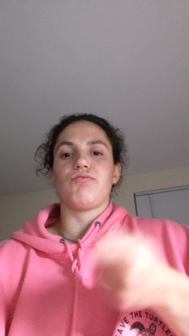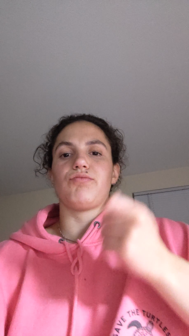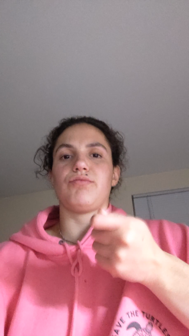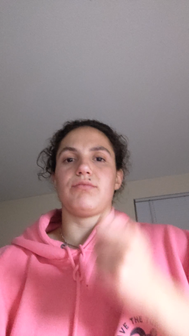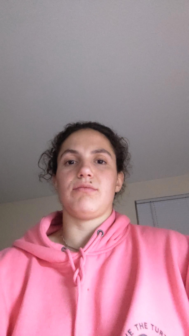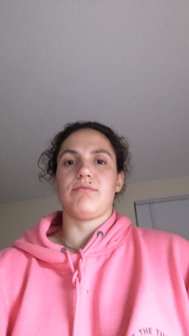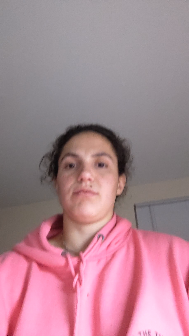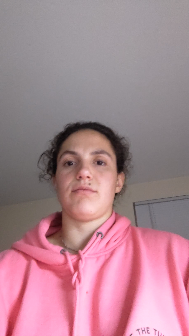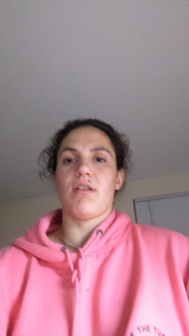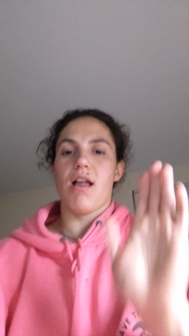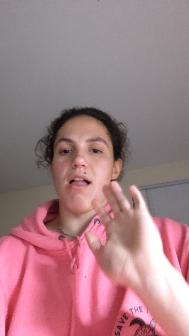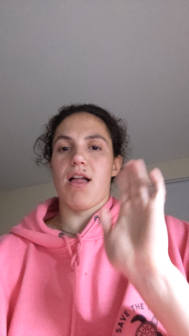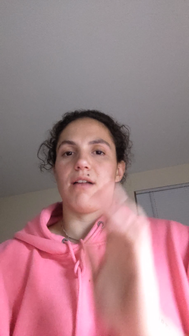hi